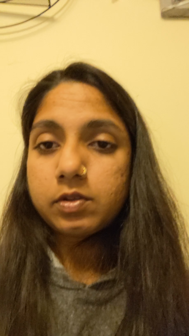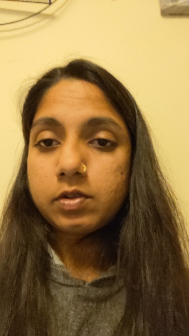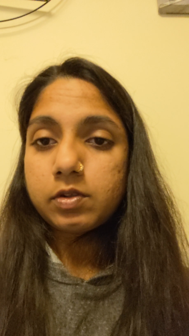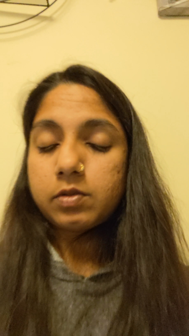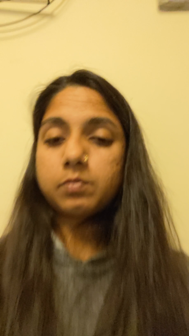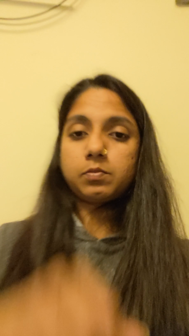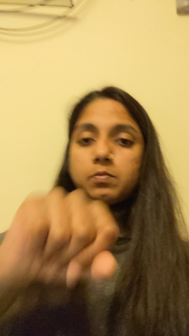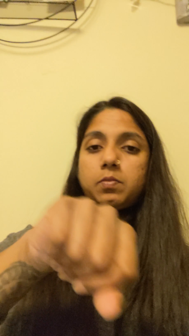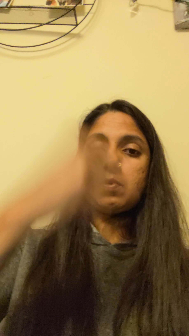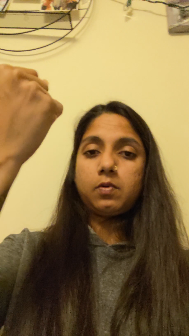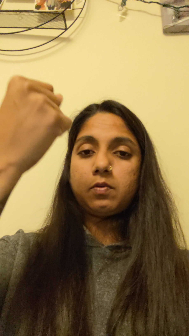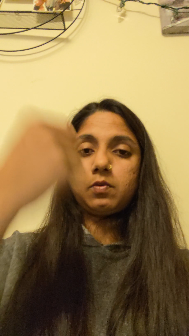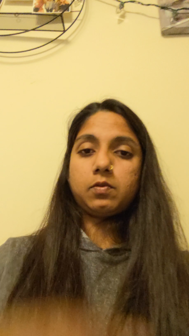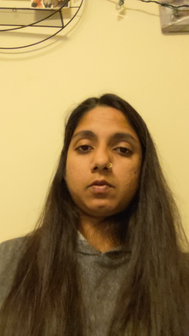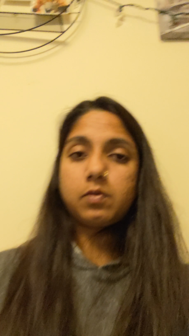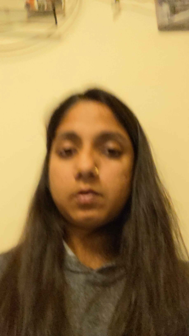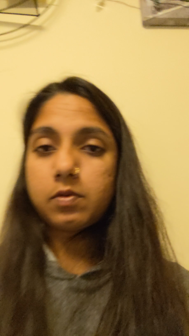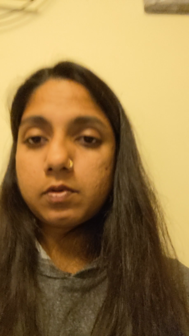broken